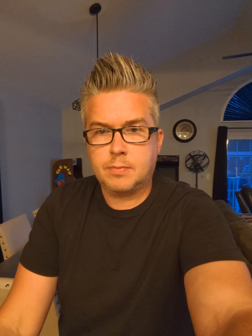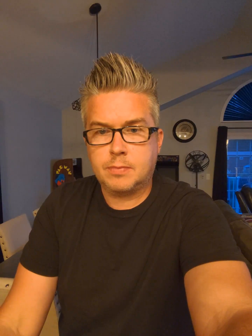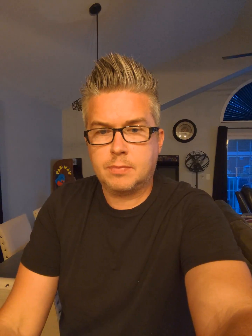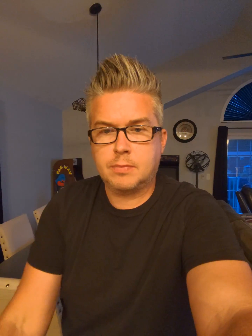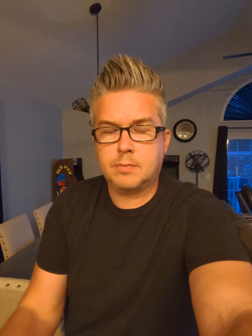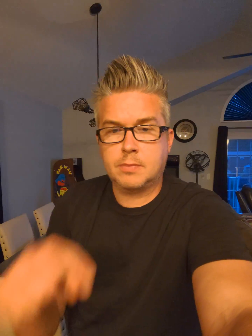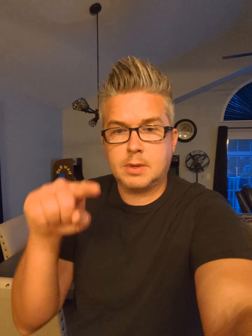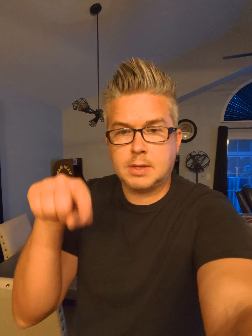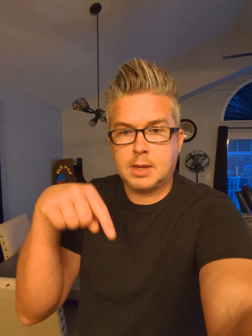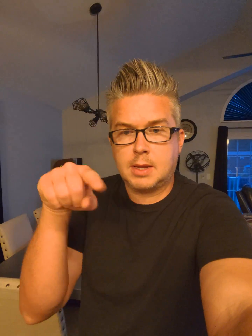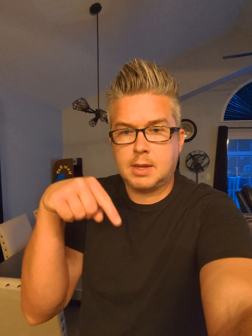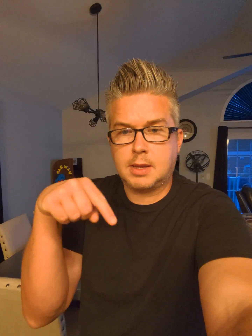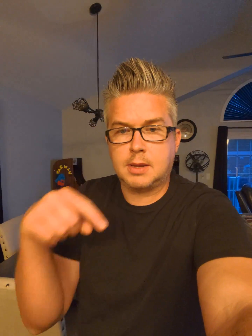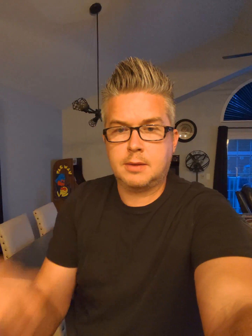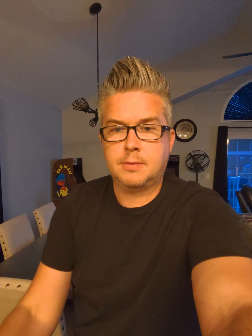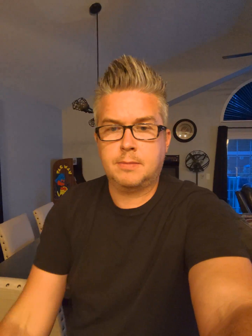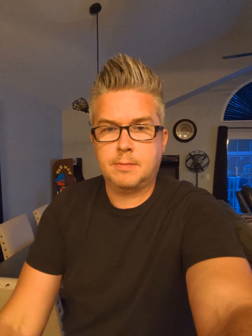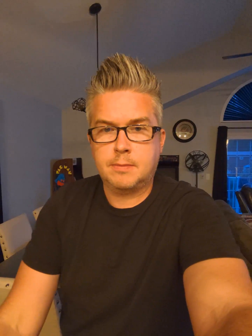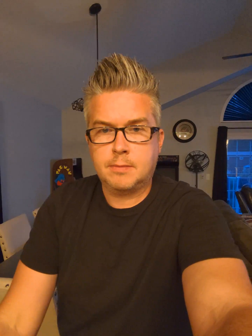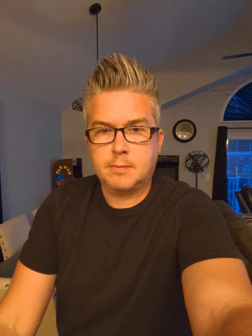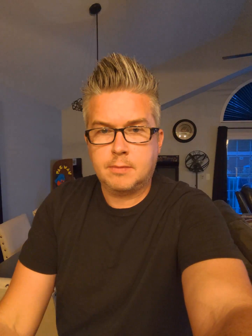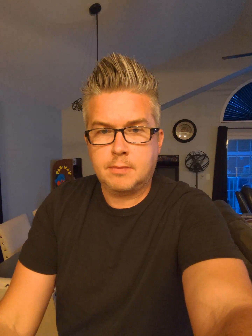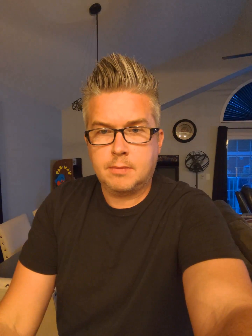flip-flop